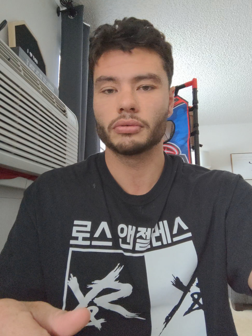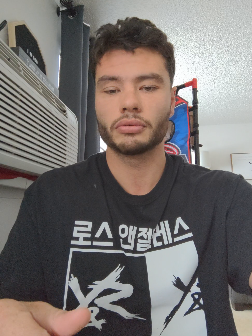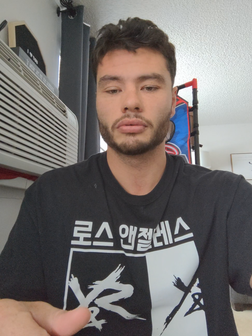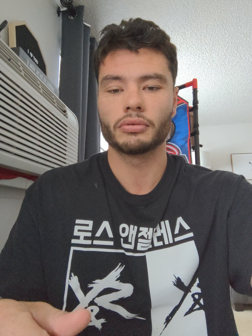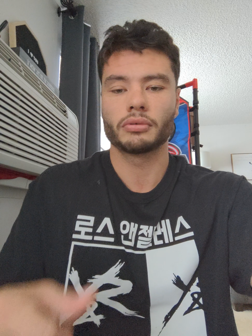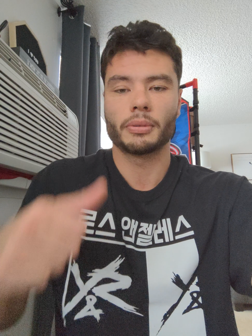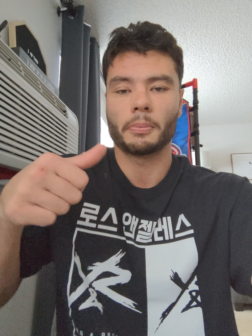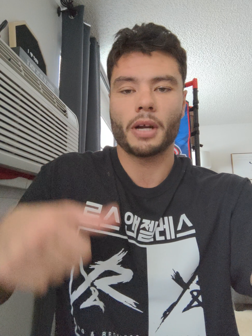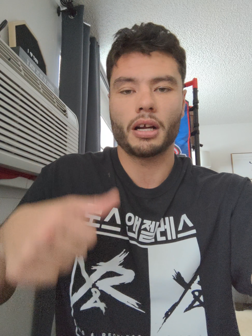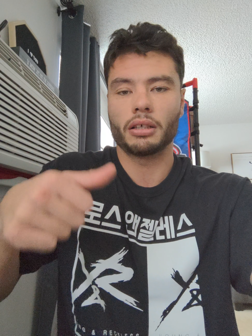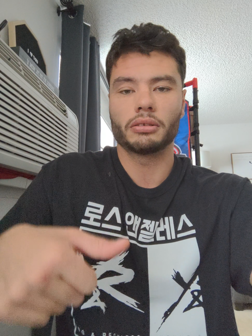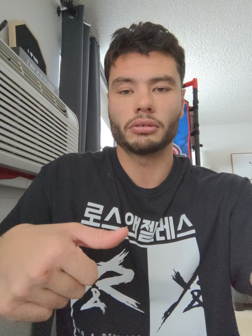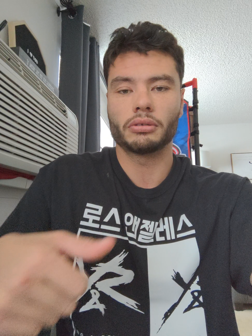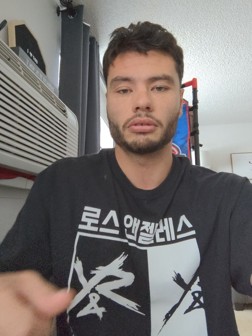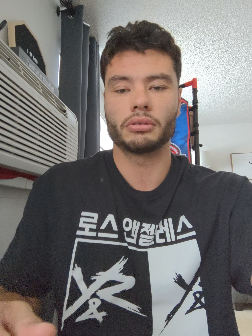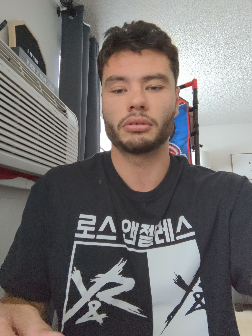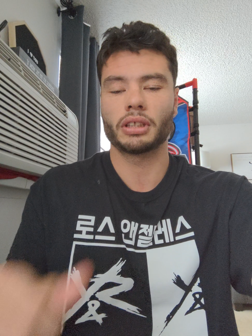puzzle